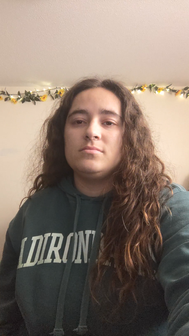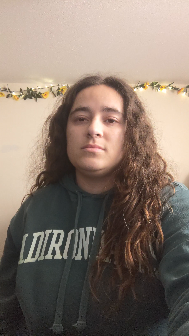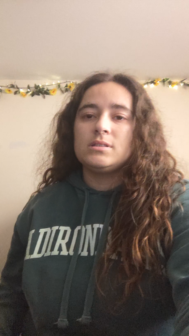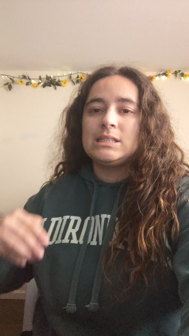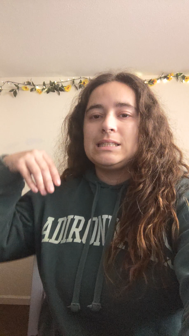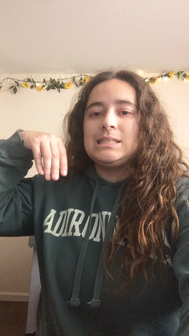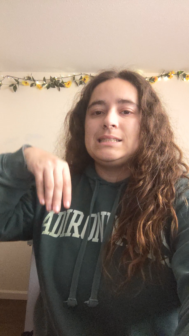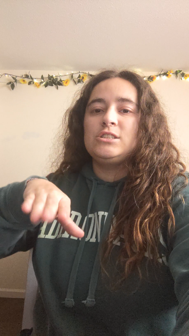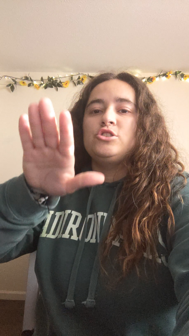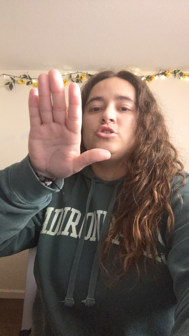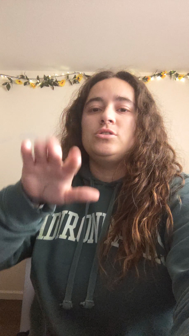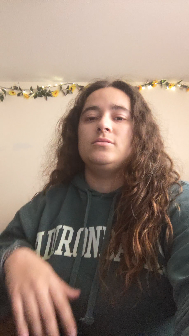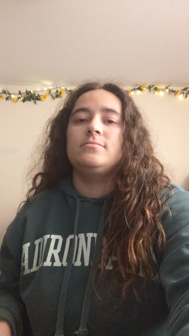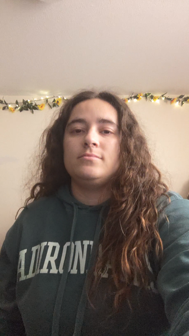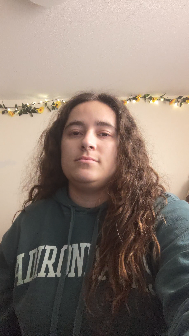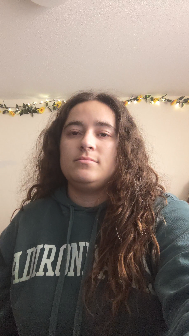enter